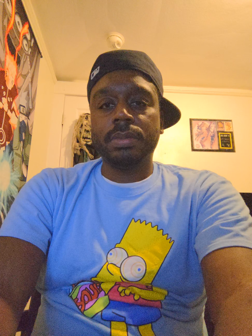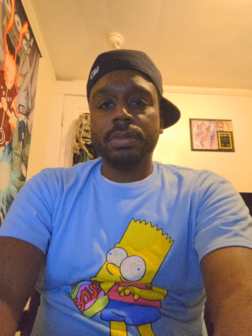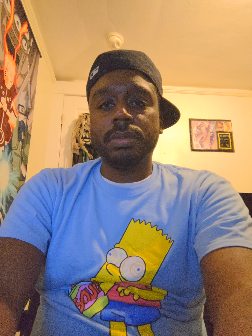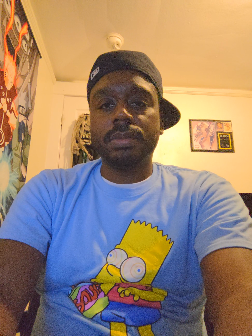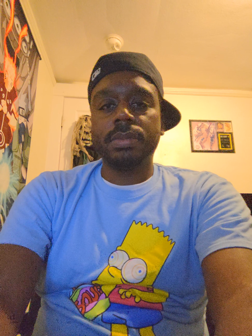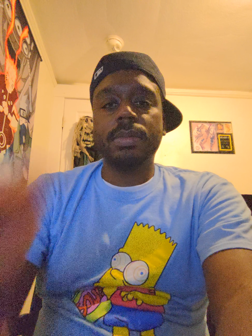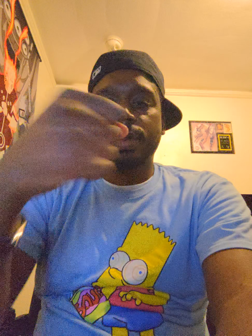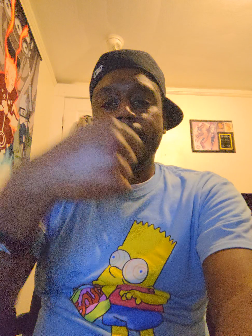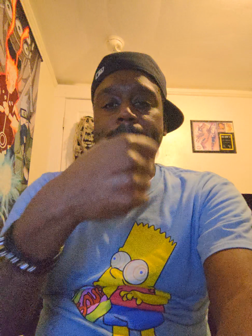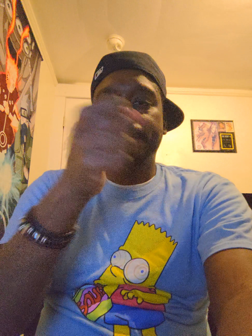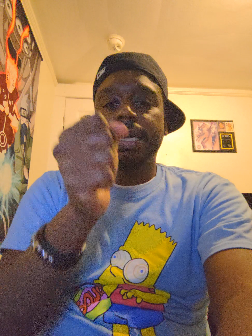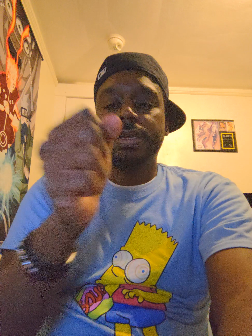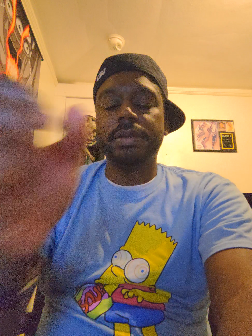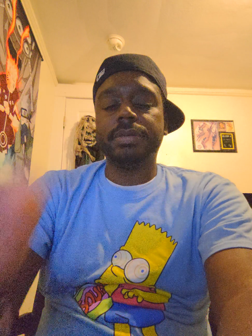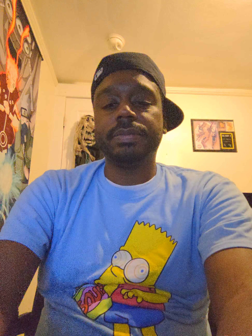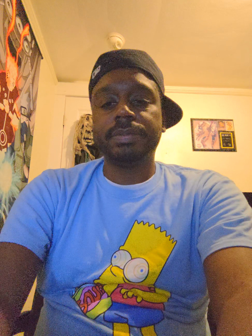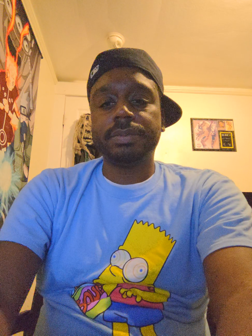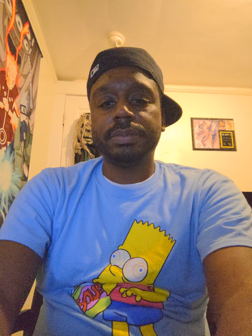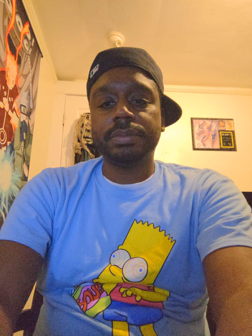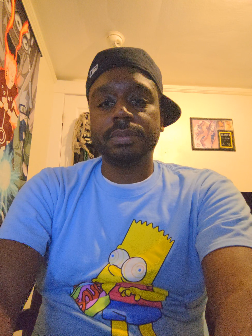make